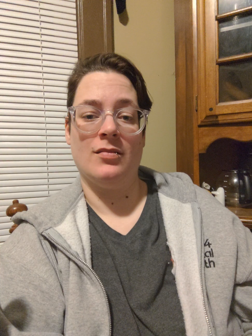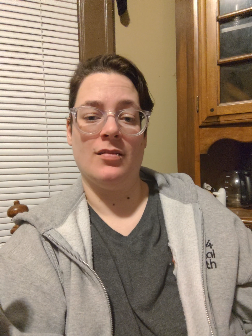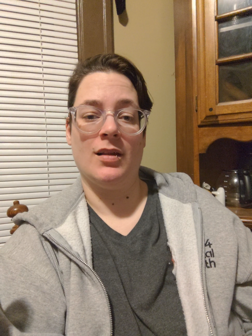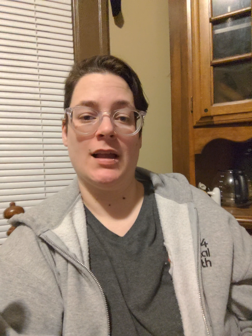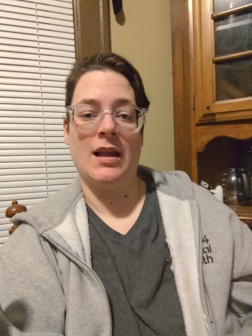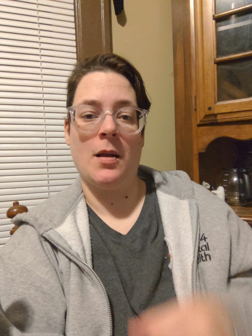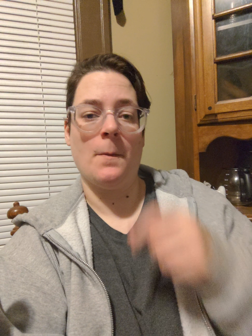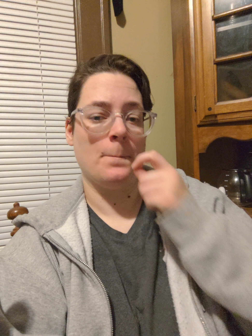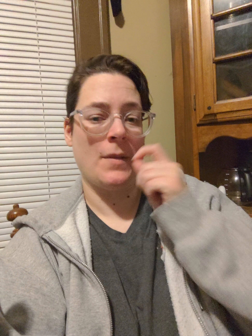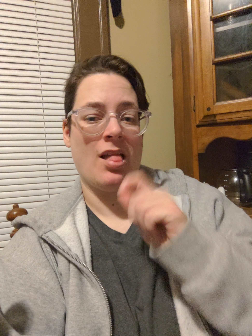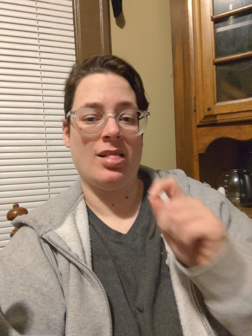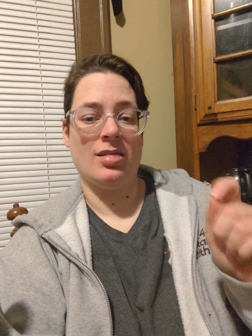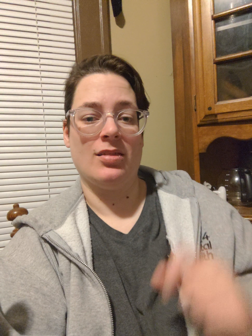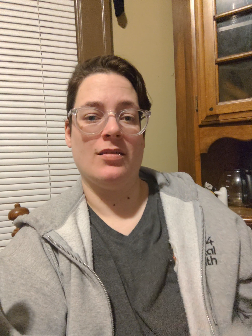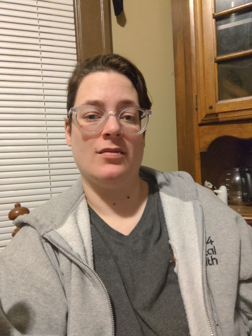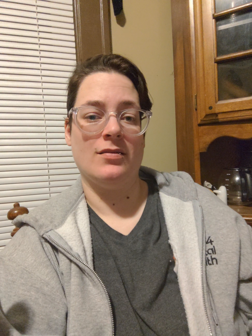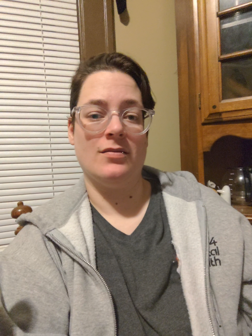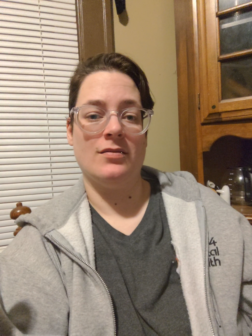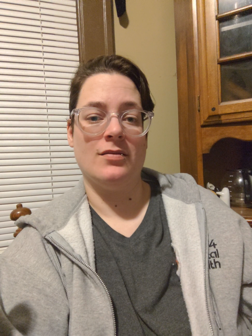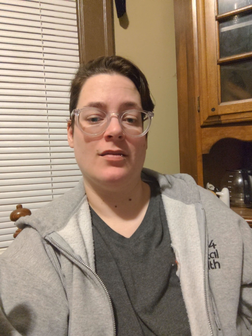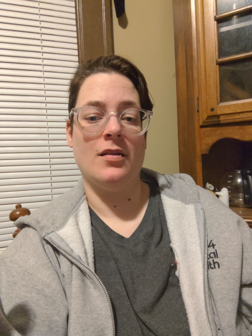pencil